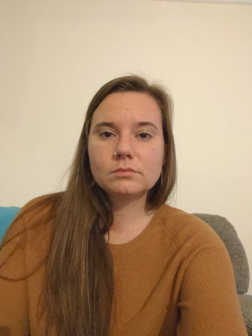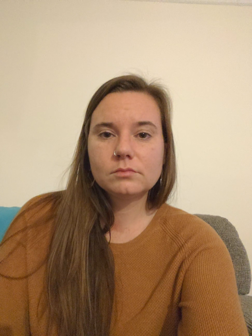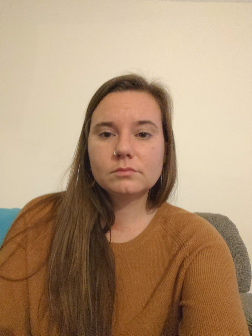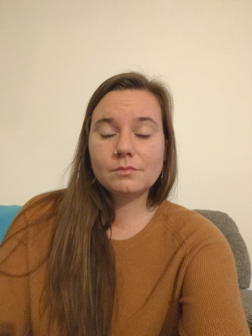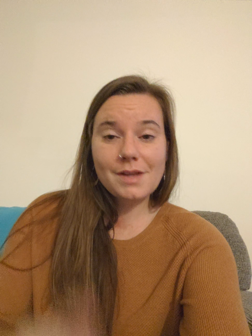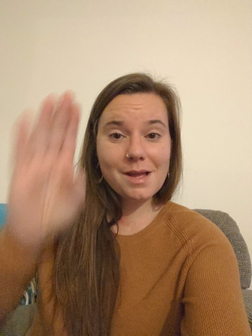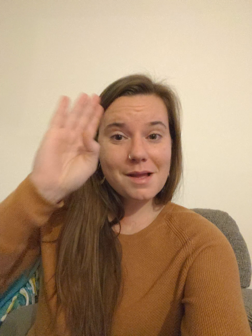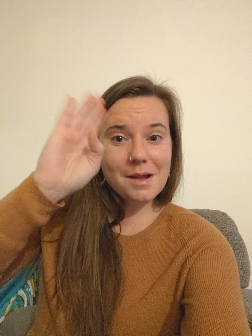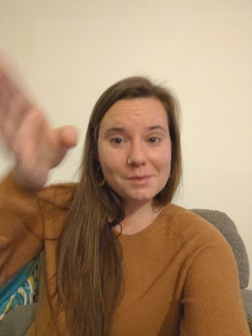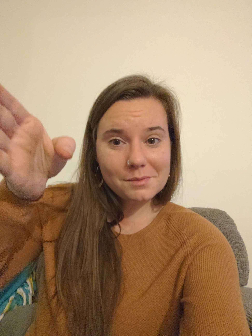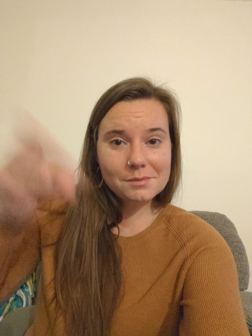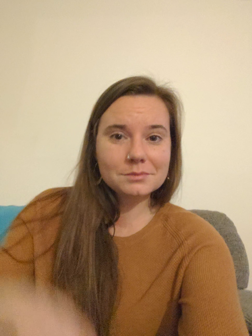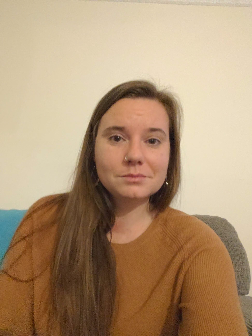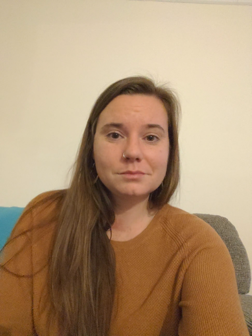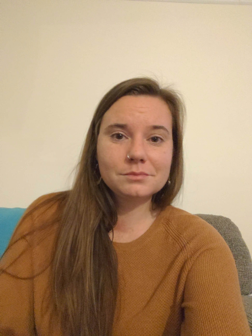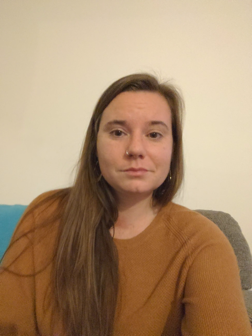hello